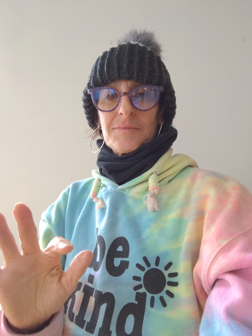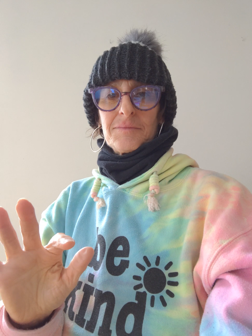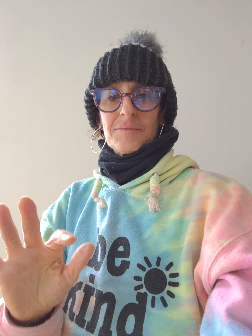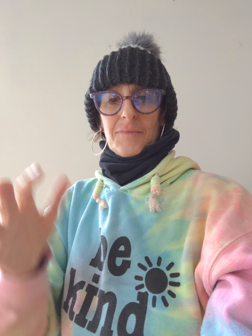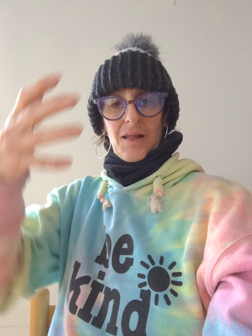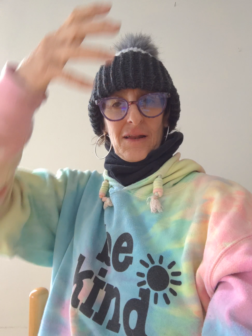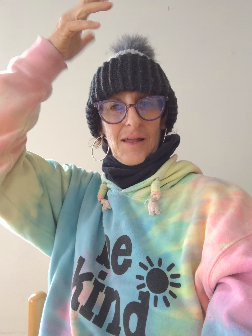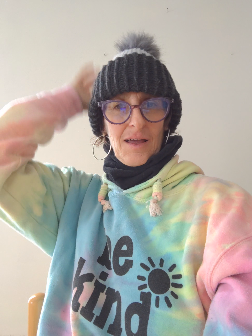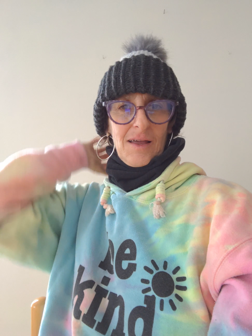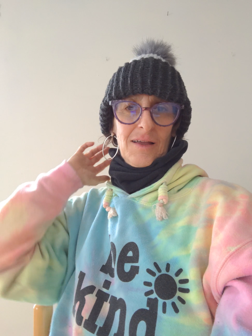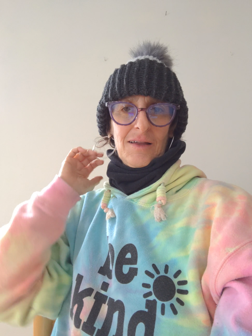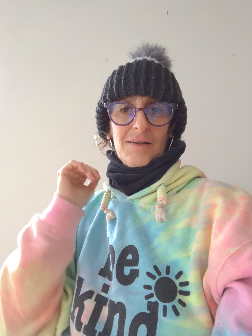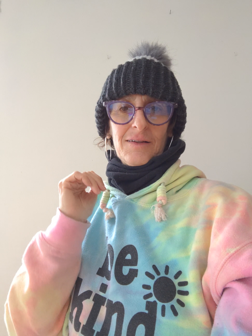lion